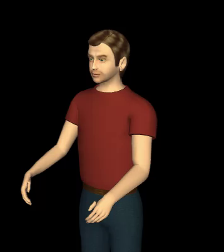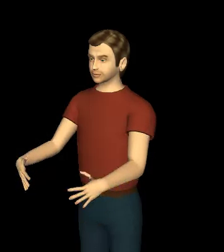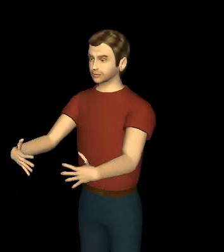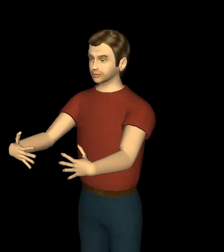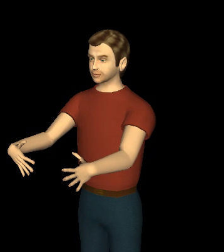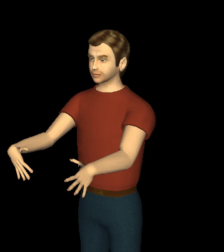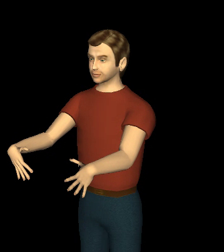تحقيق